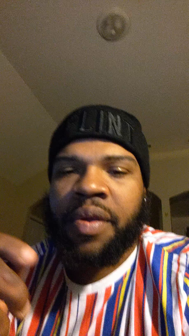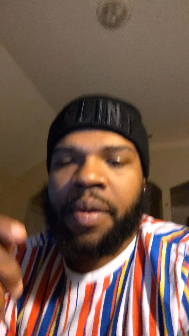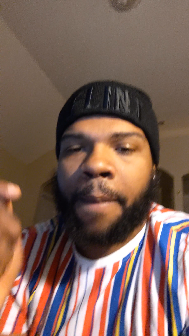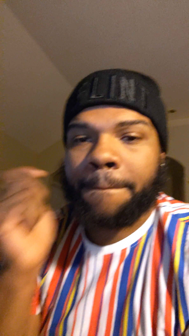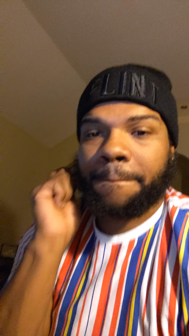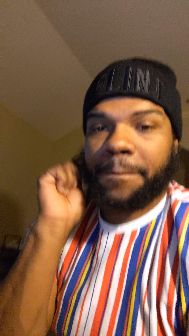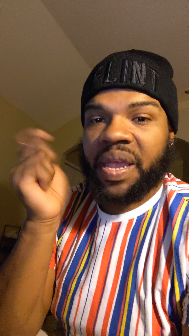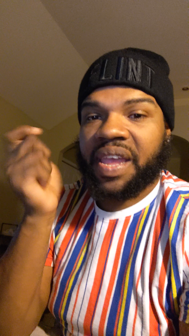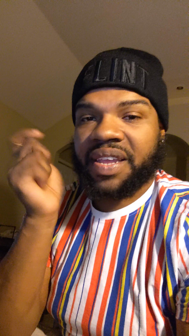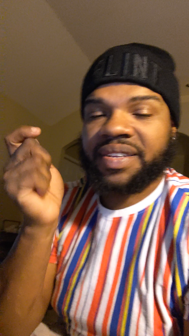bat